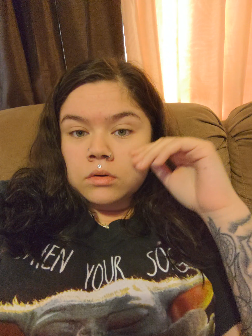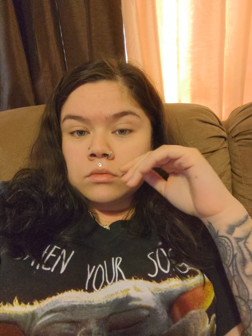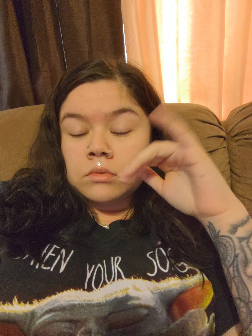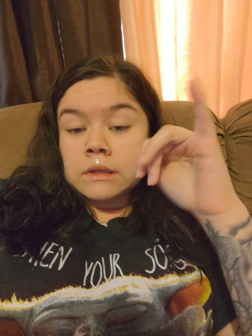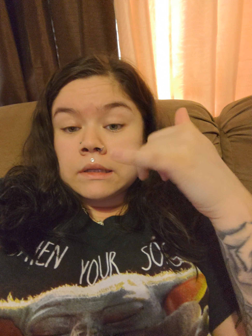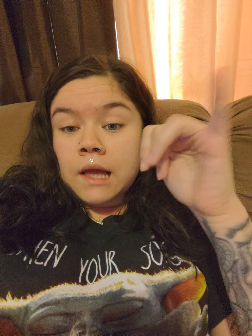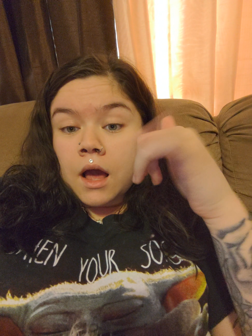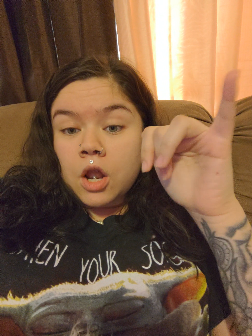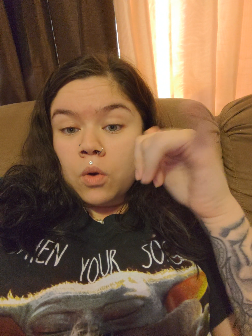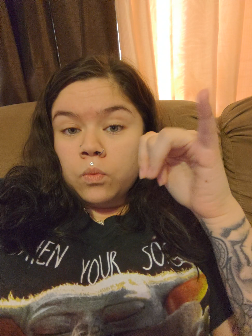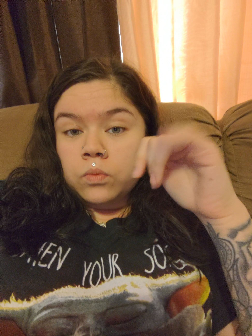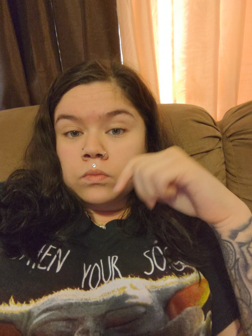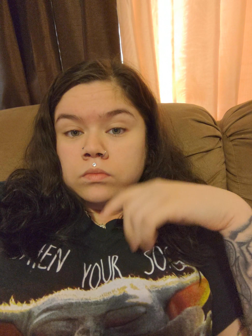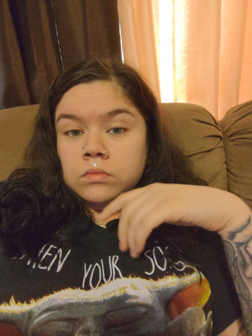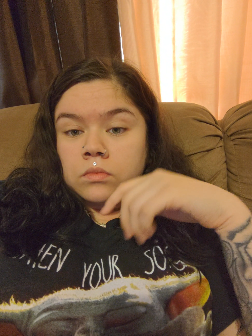yellow